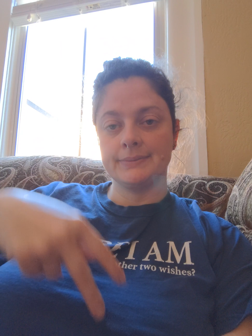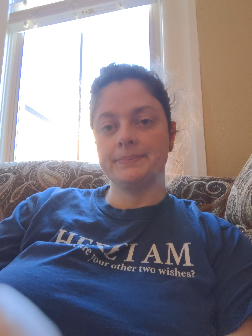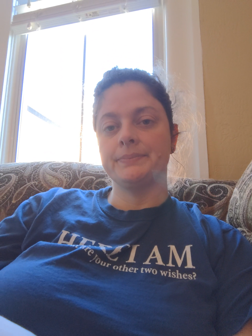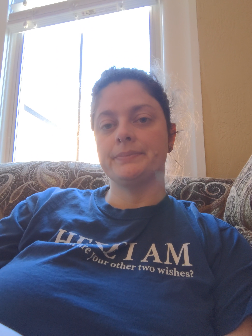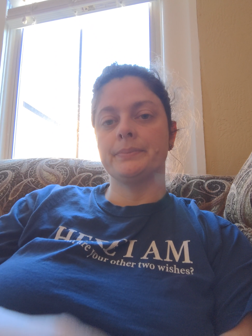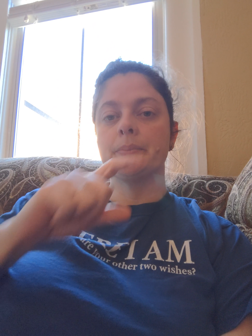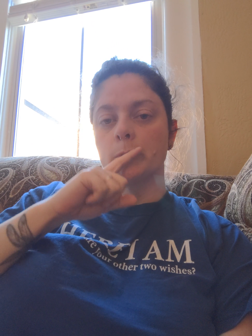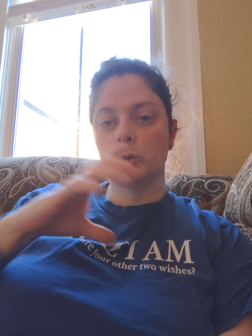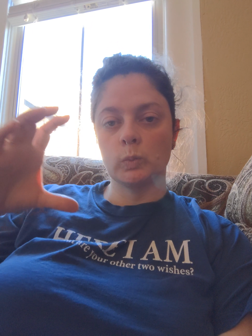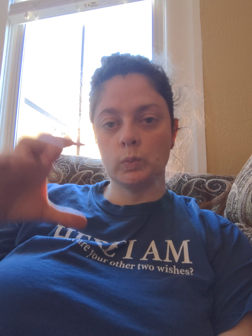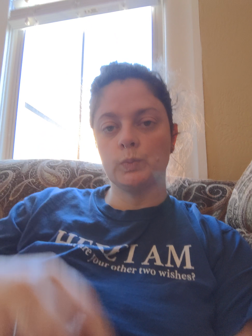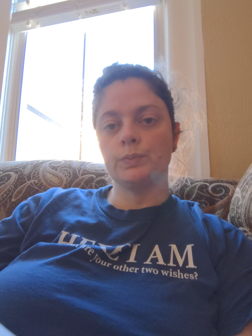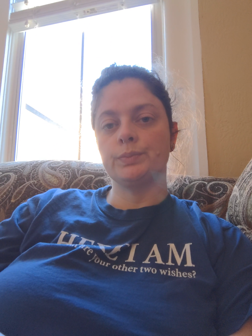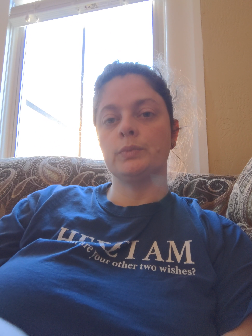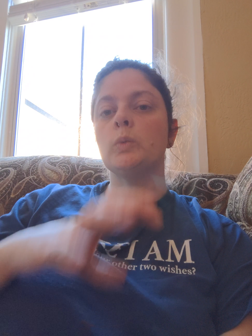balloon